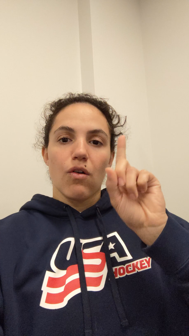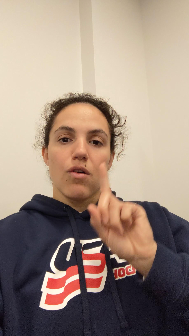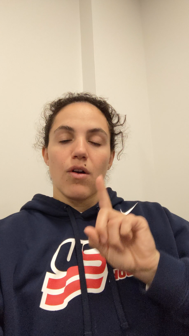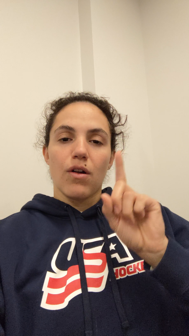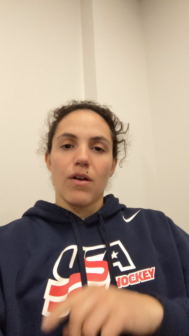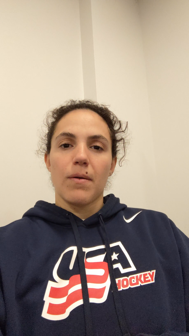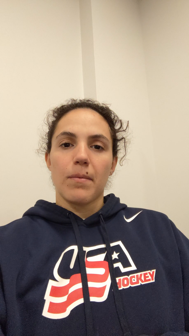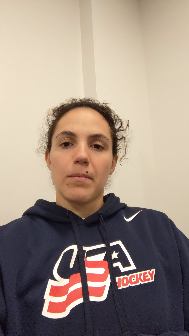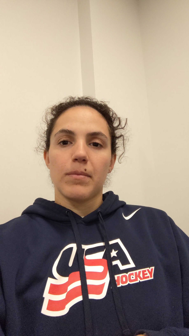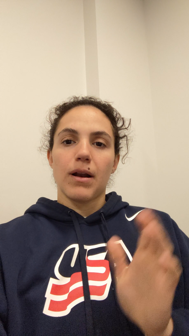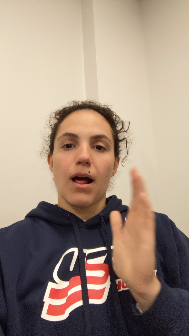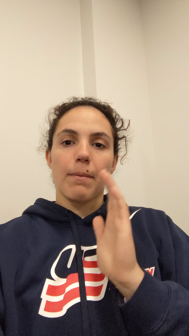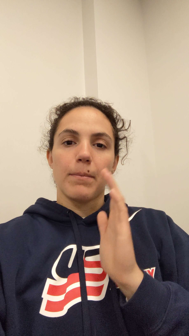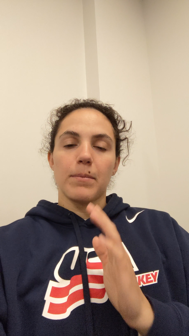clap